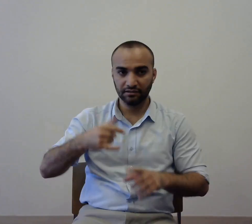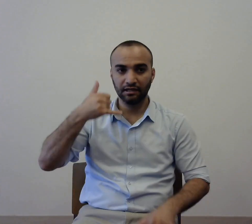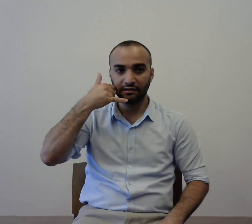telefon